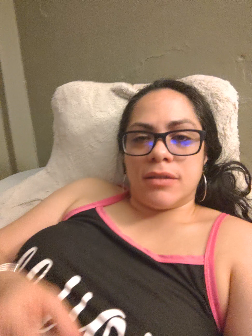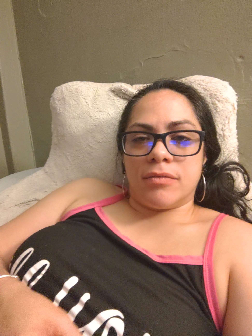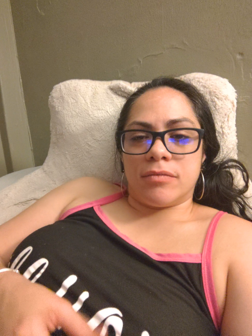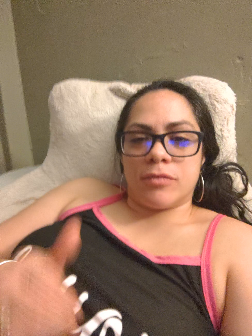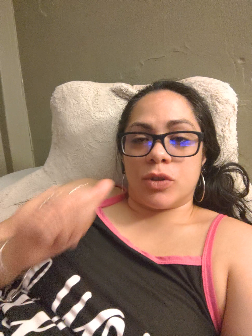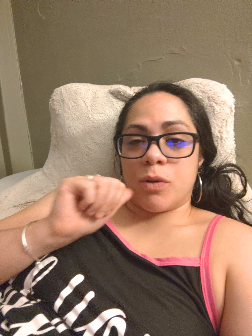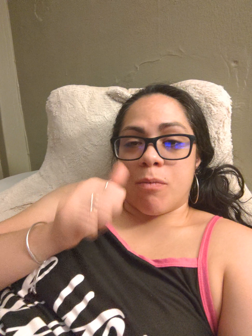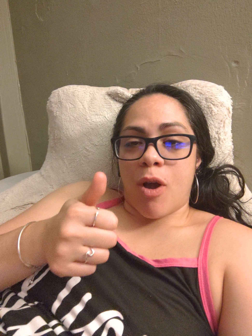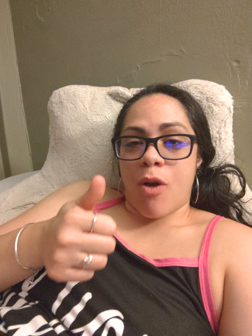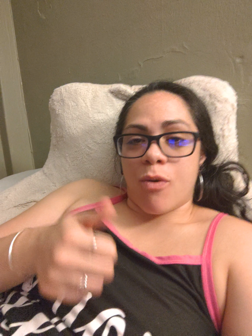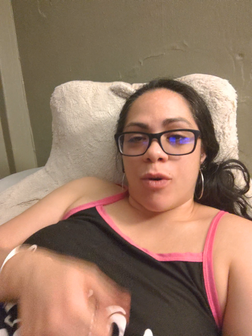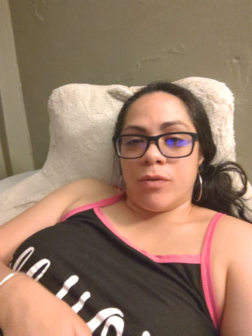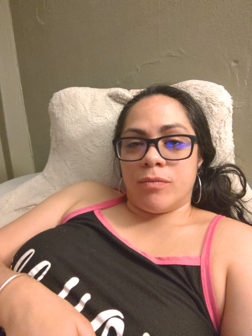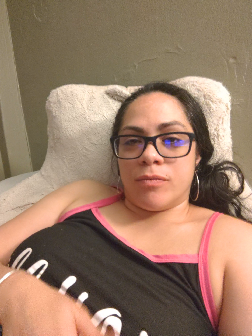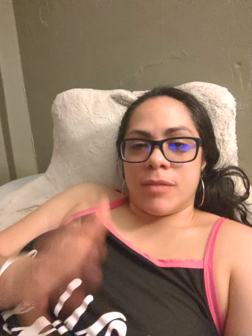tomorrow